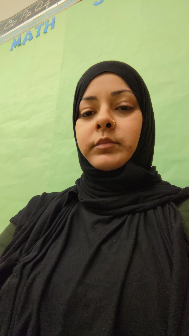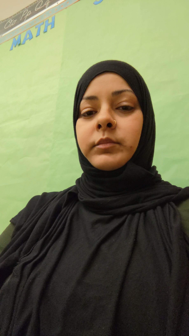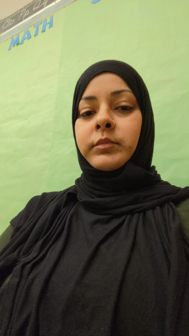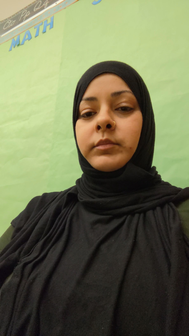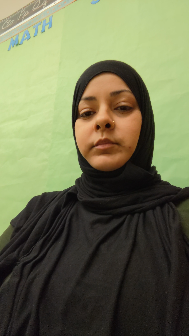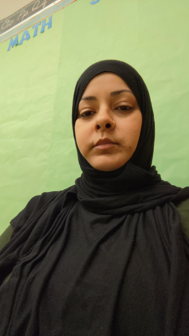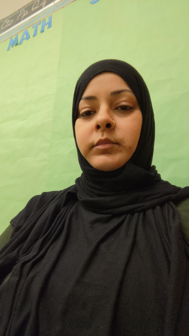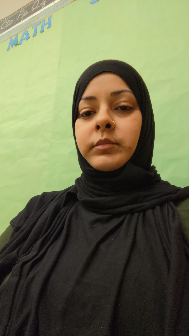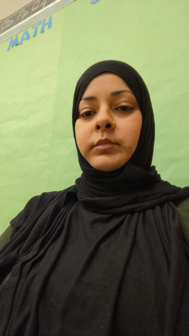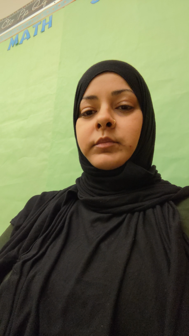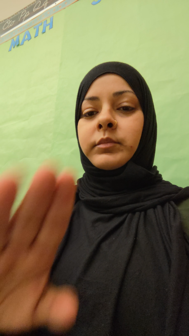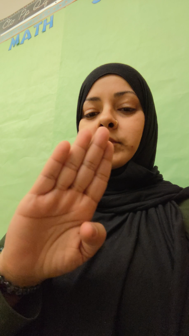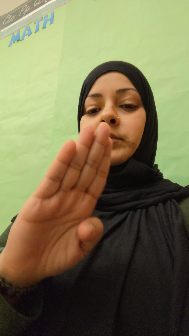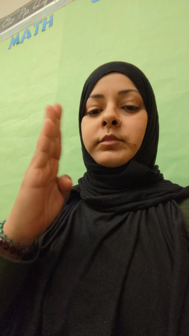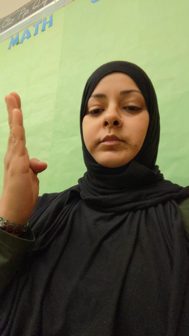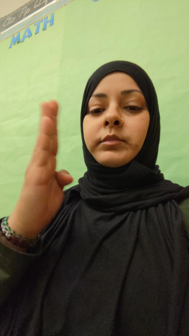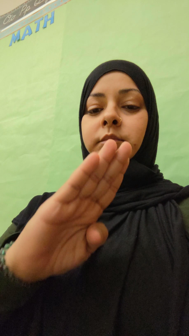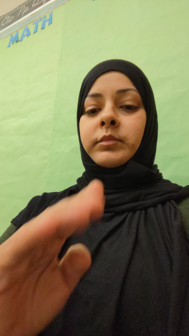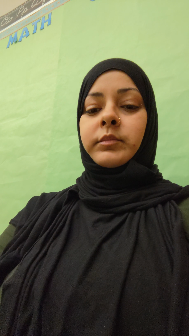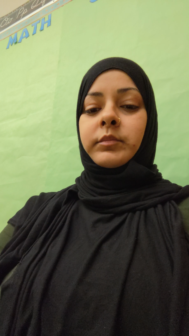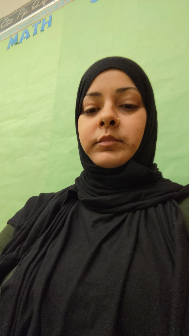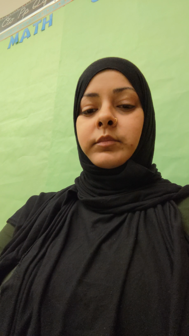door